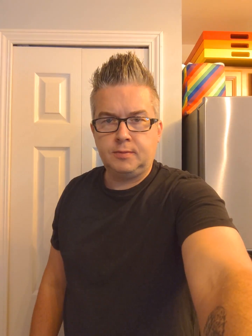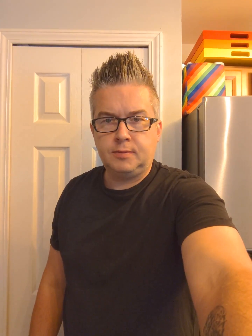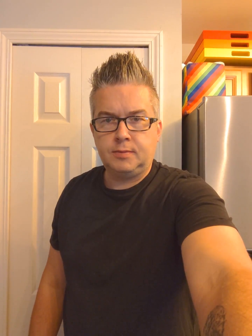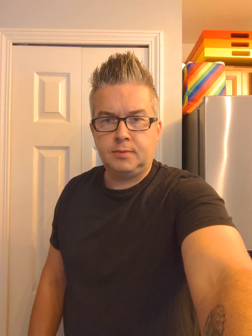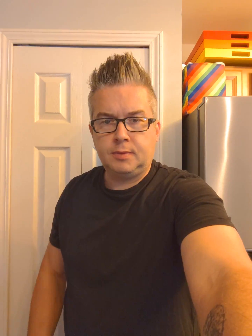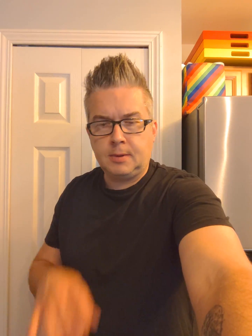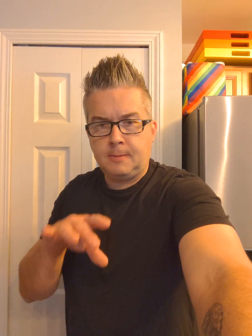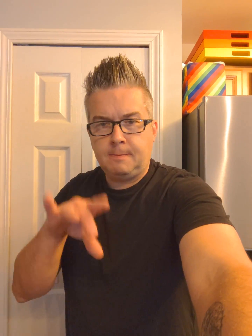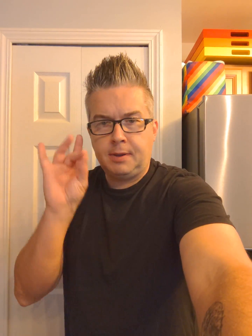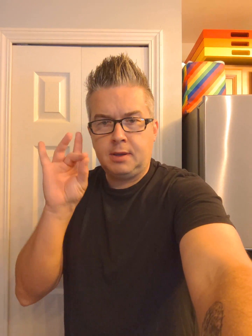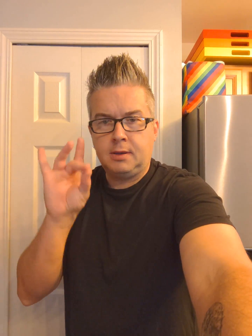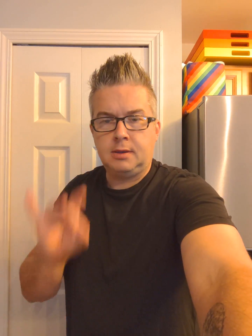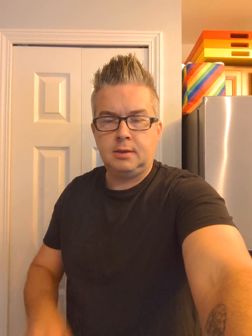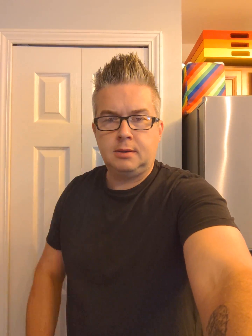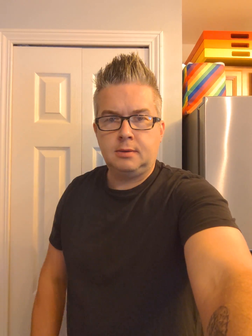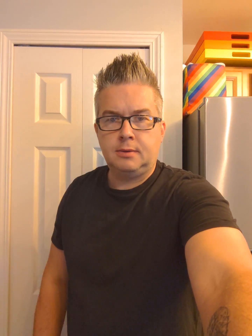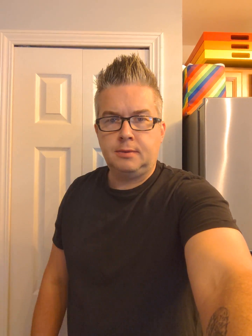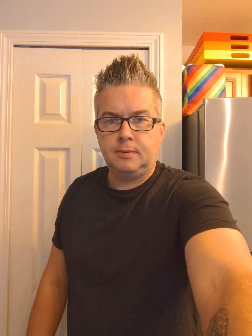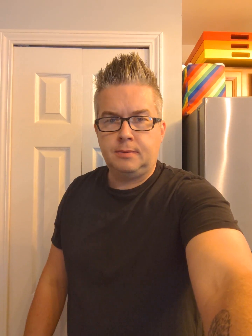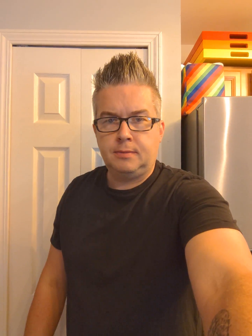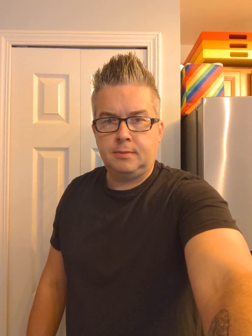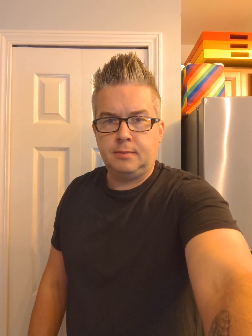pick